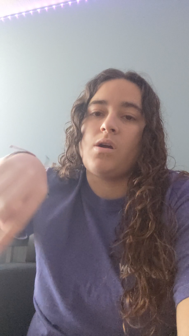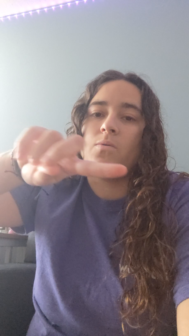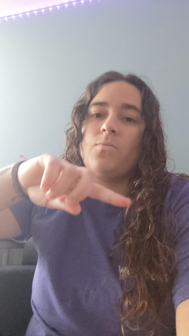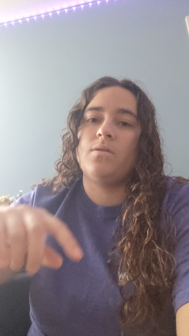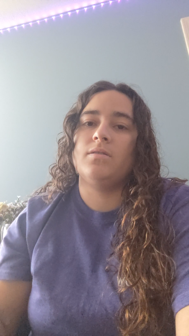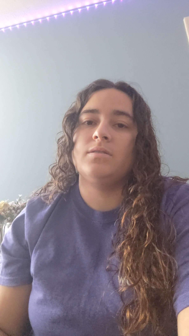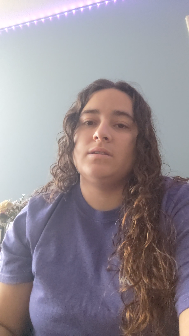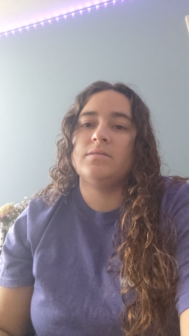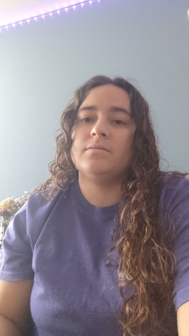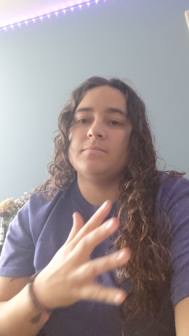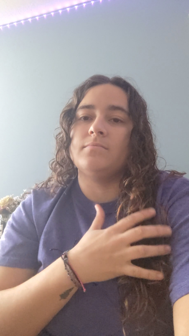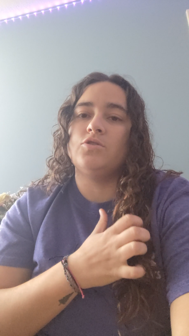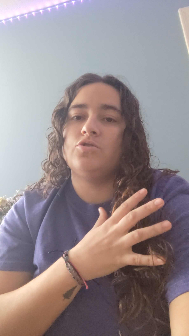bear